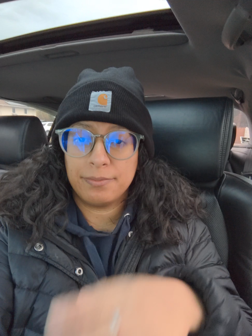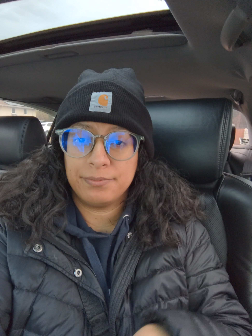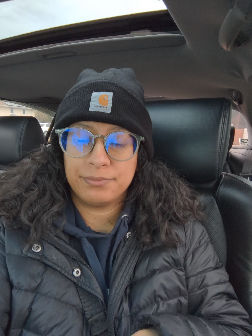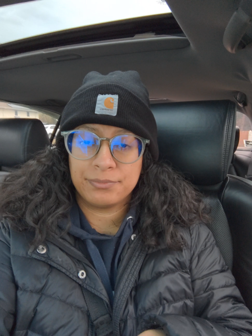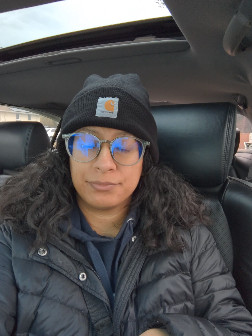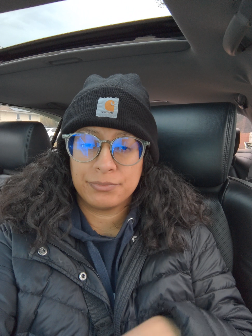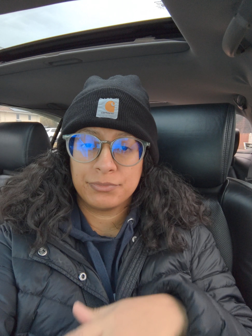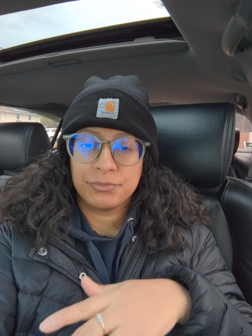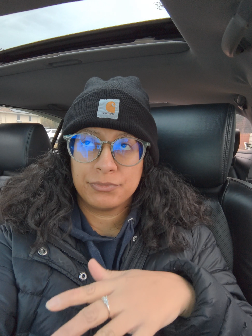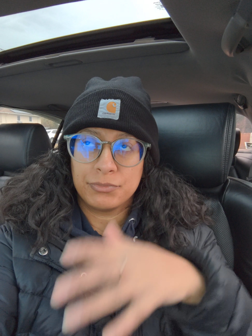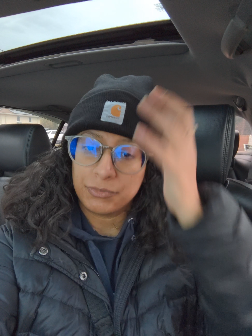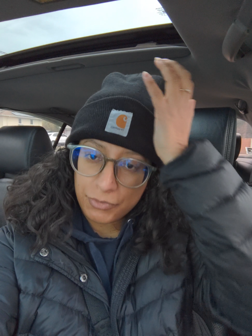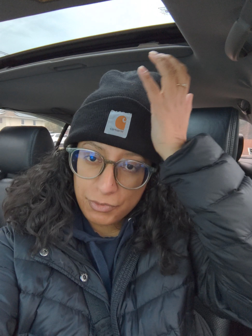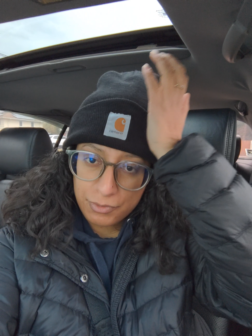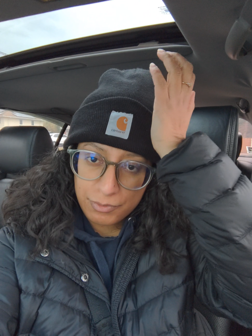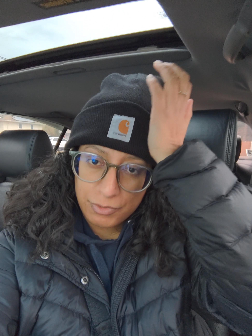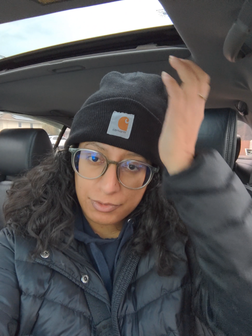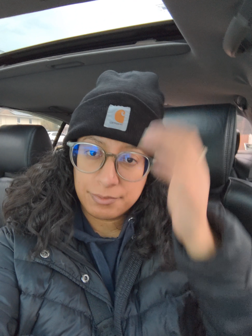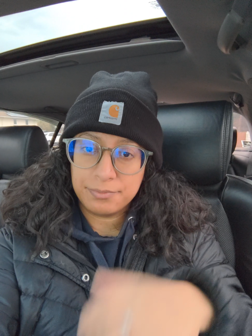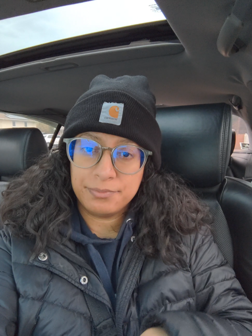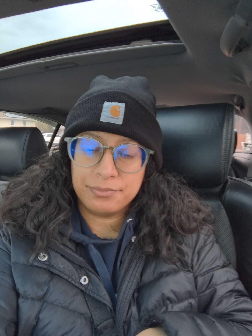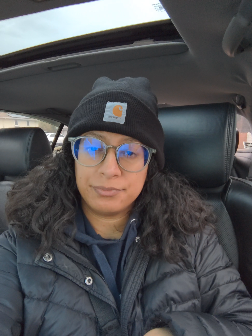garbage